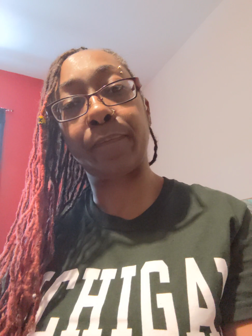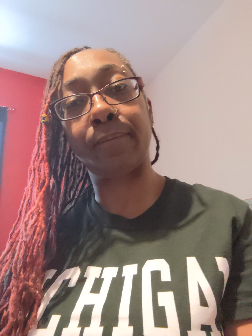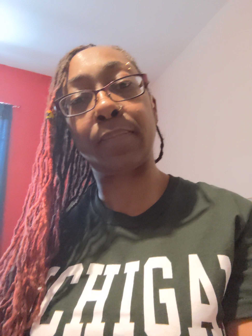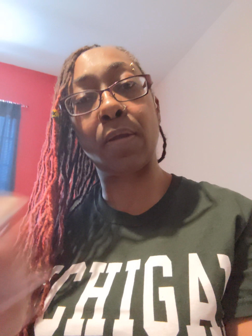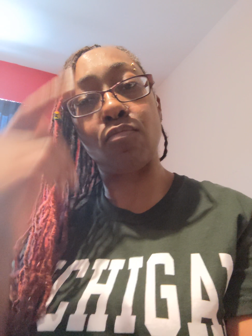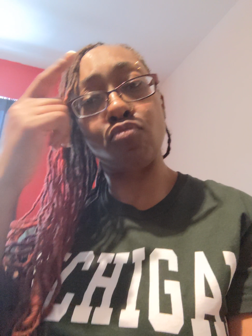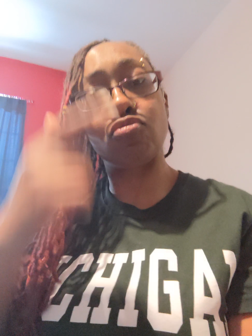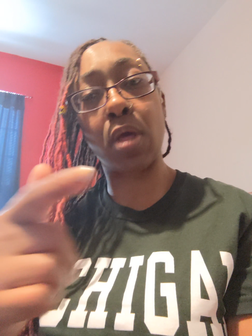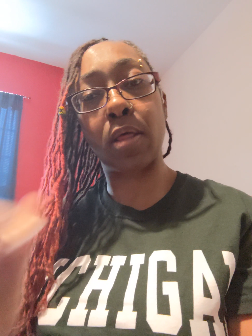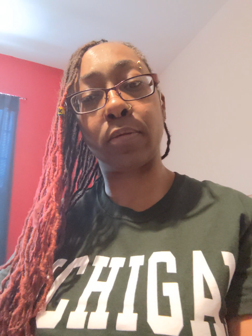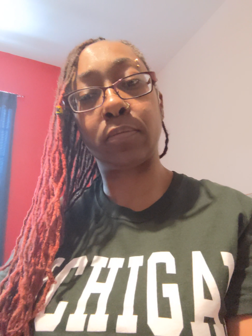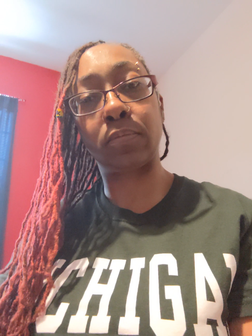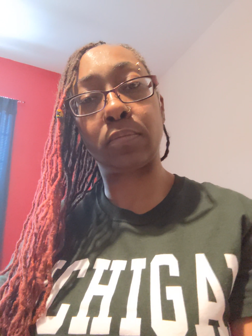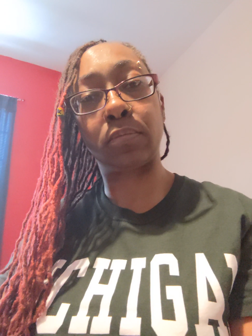brother